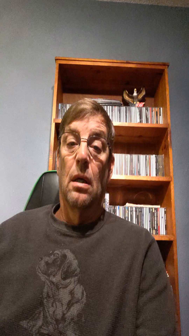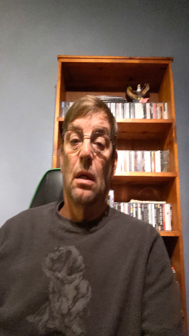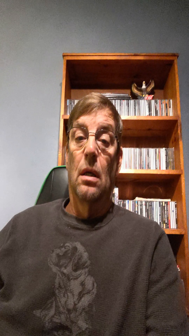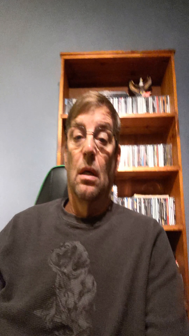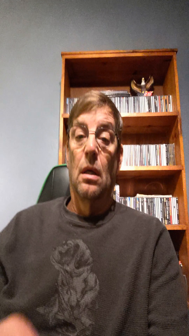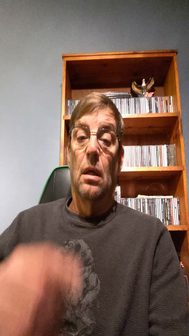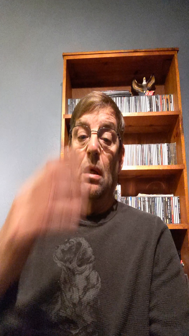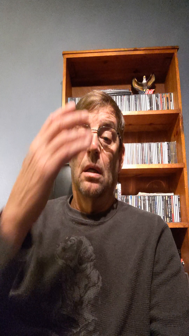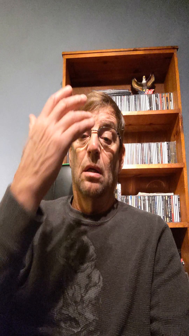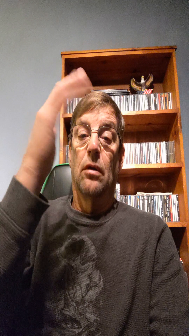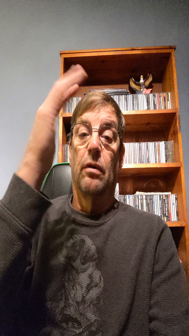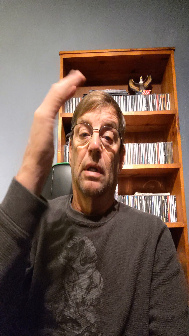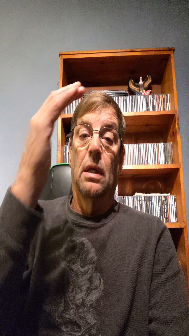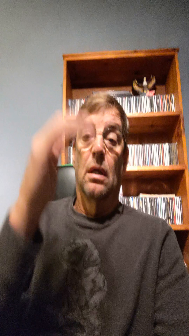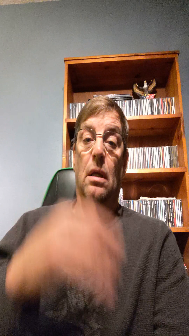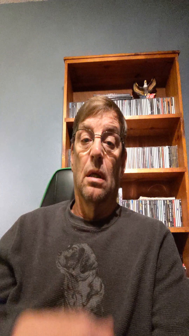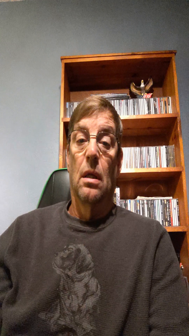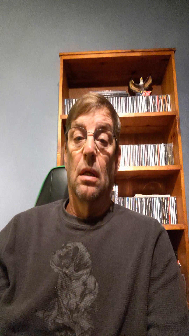tree